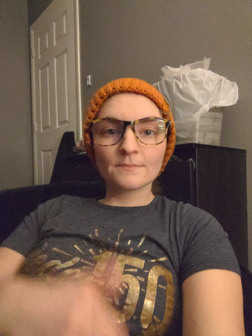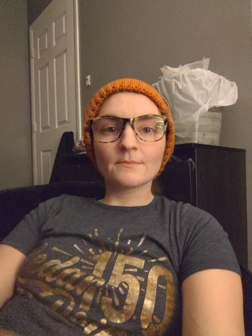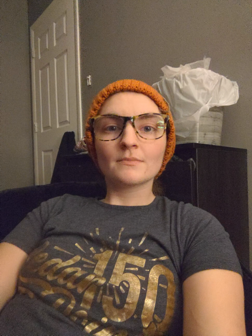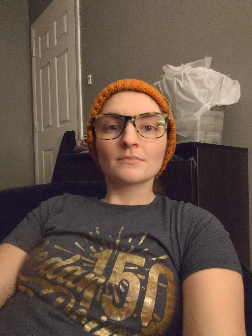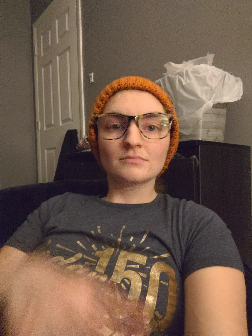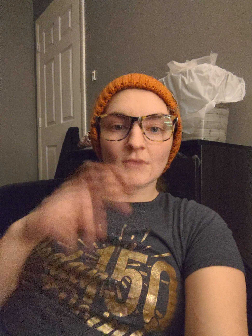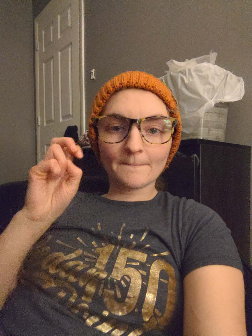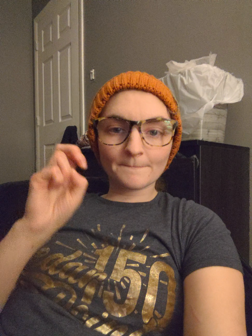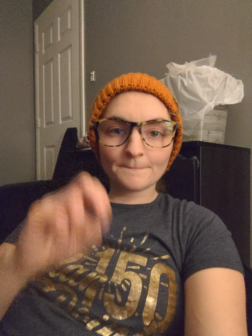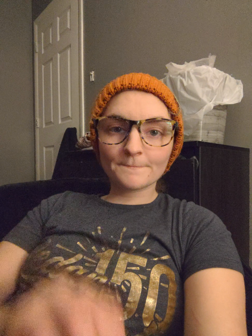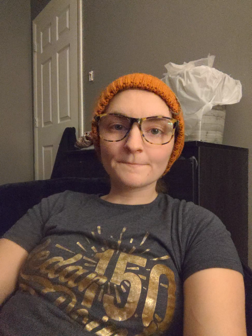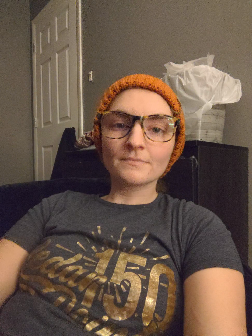jump